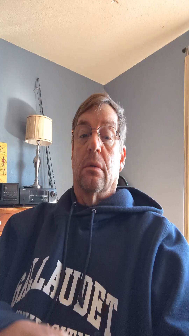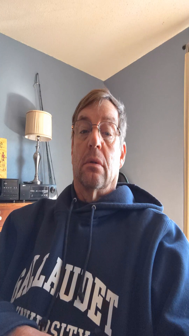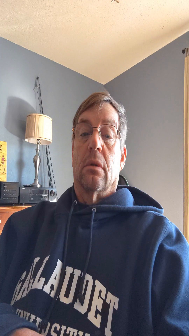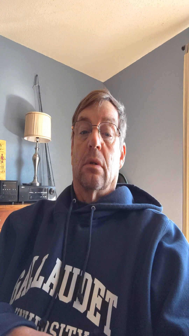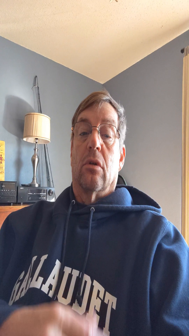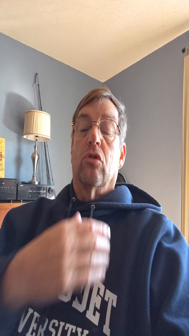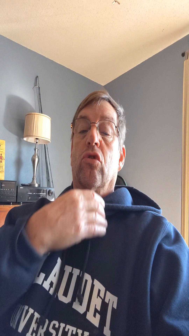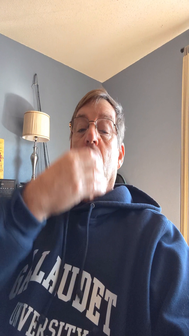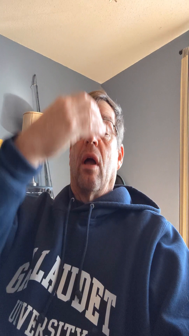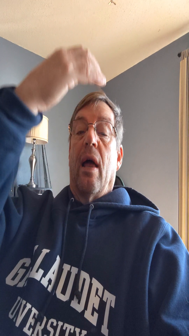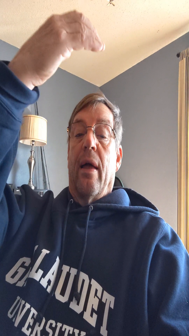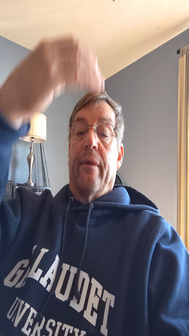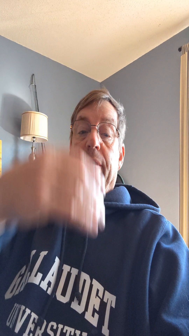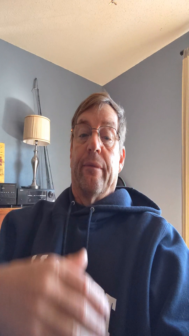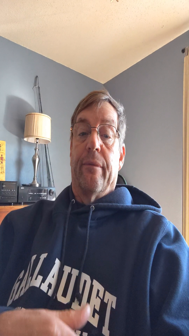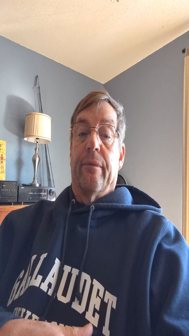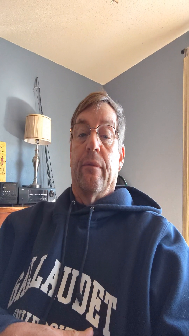giraffe